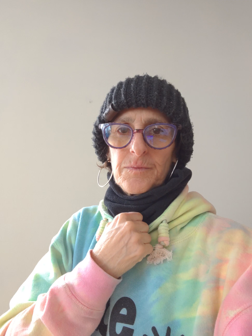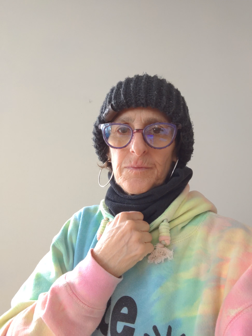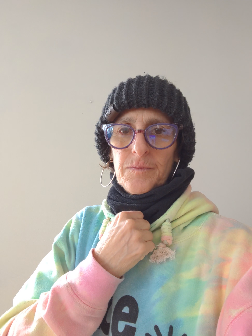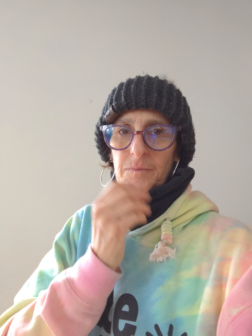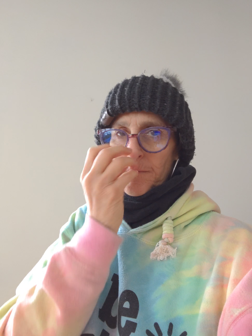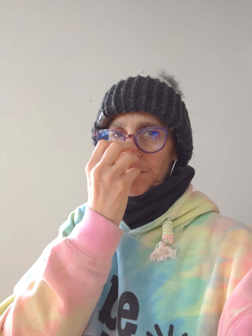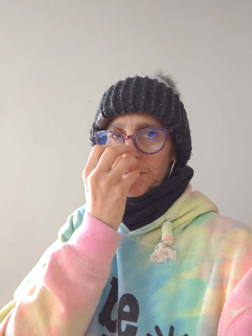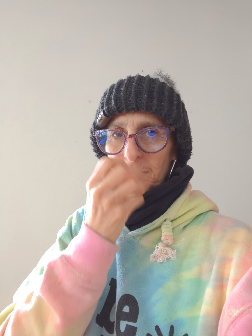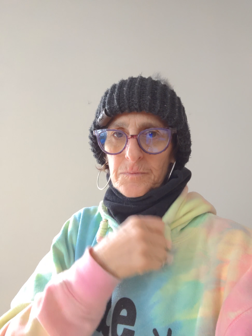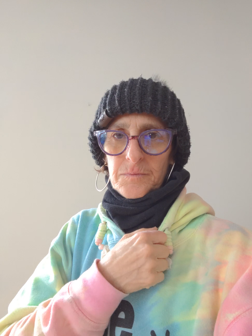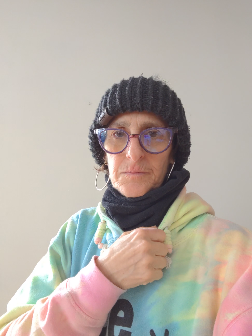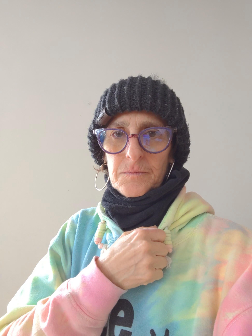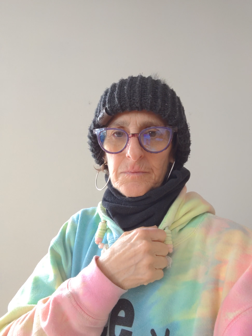clown